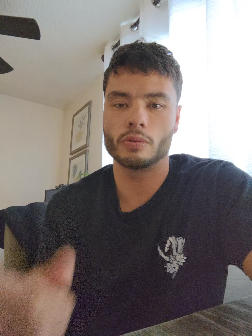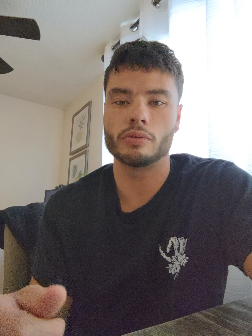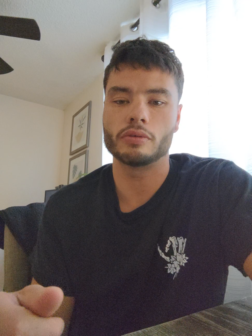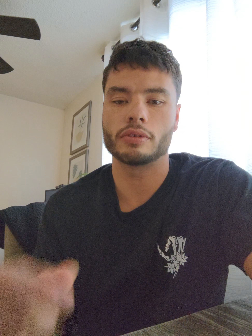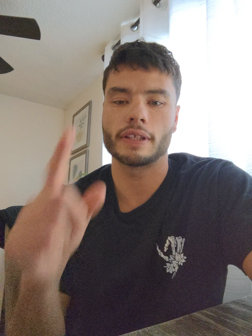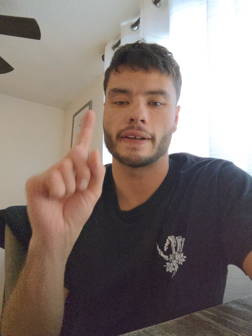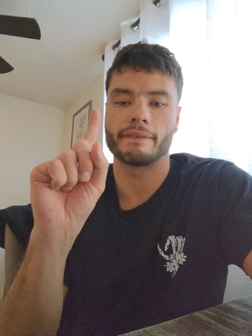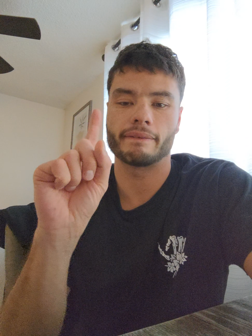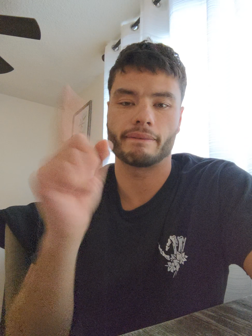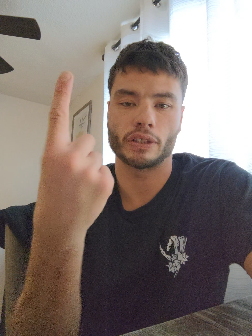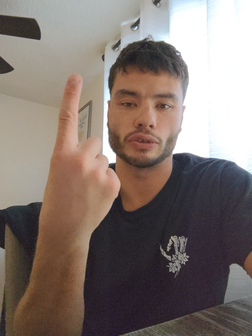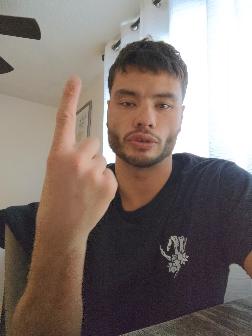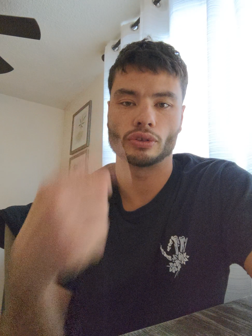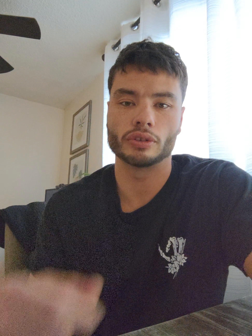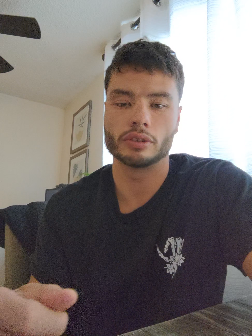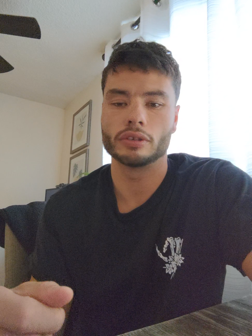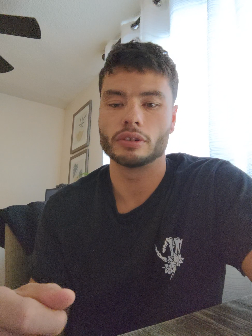first